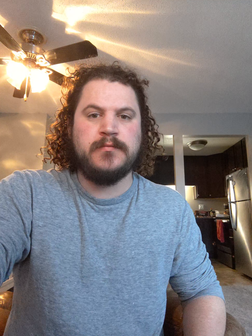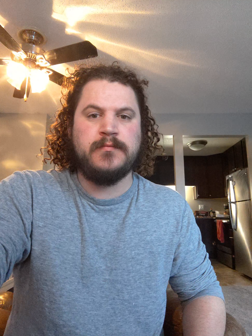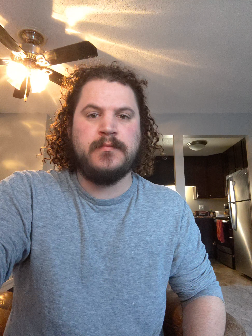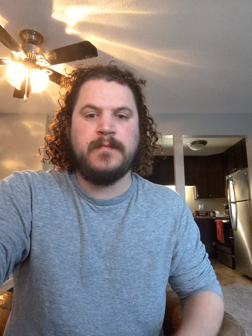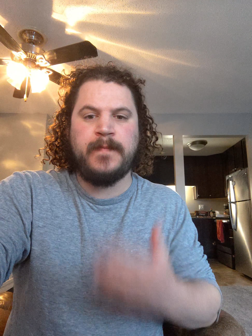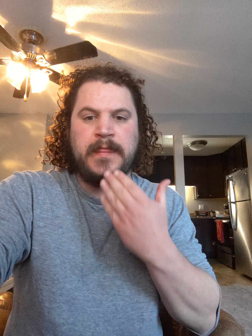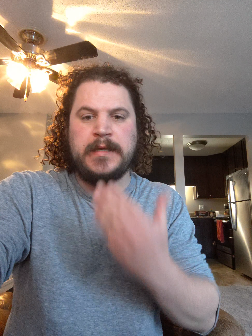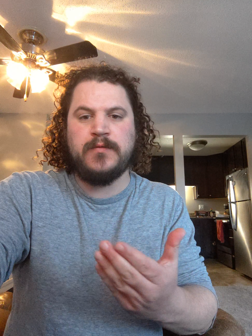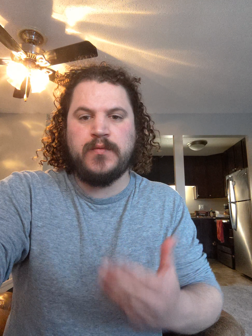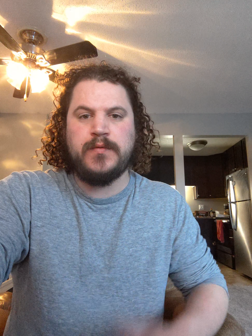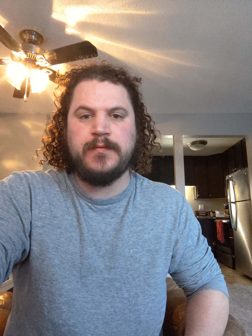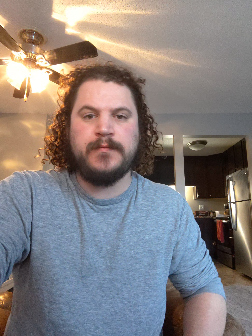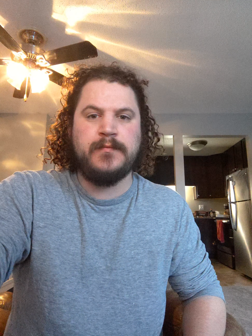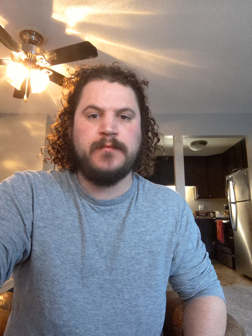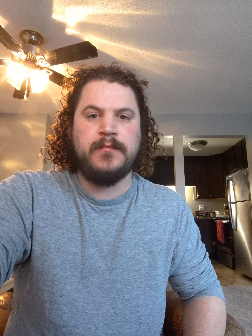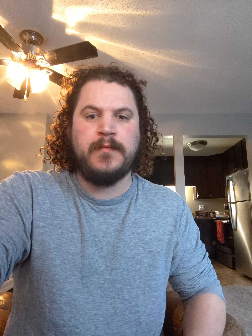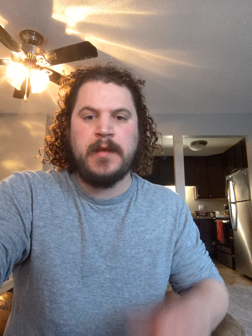thank you